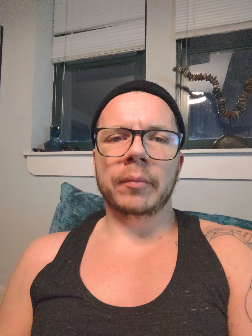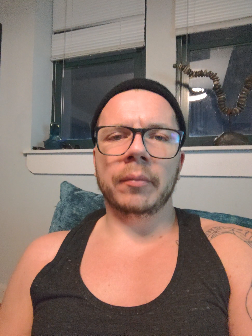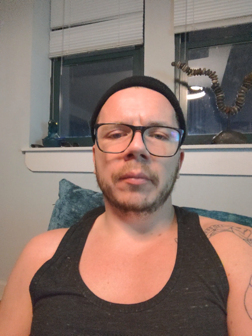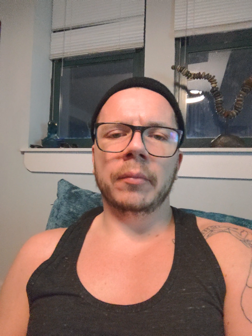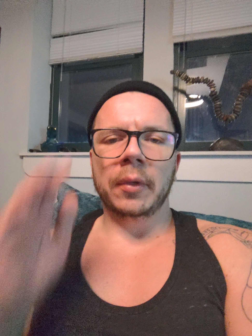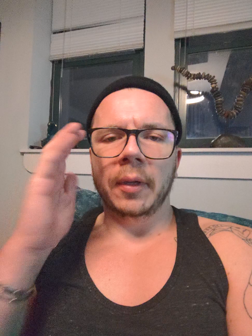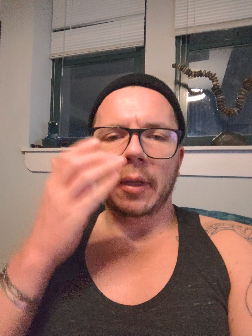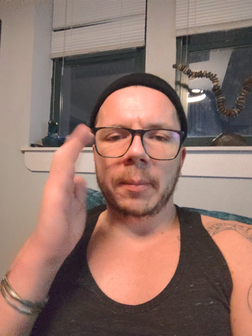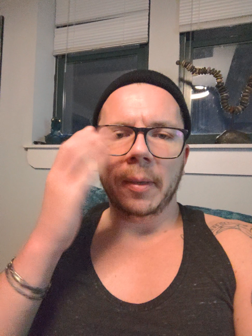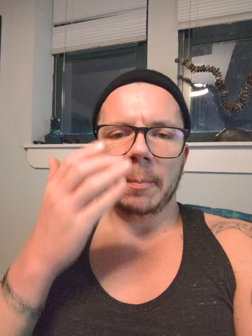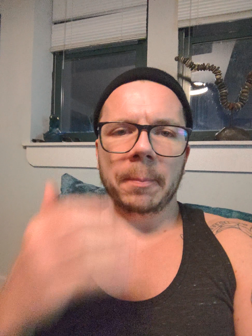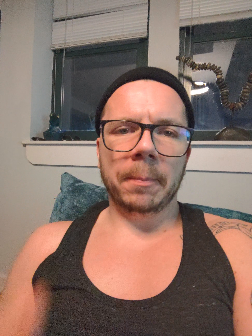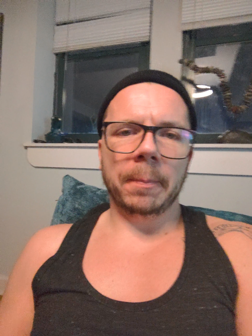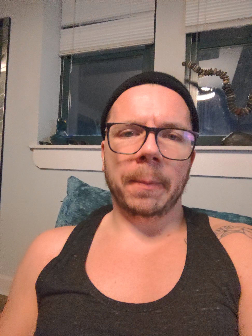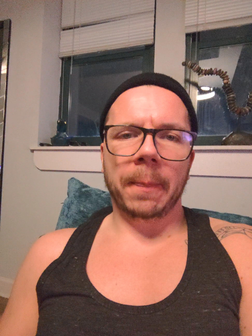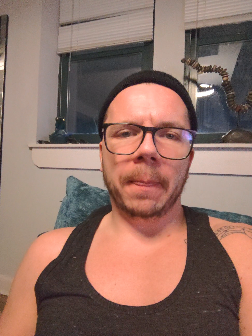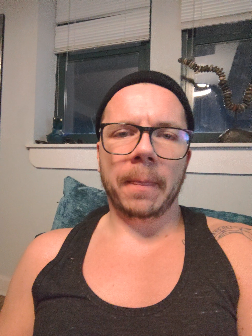sleepy